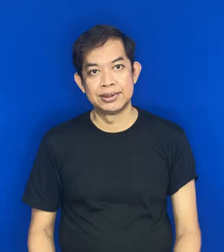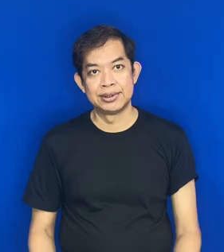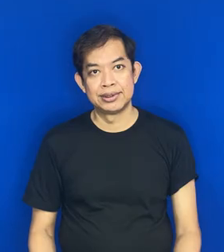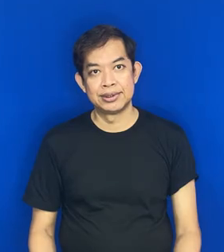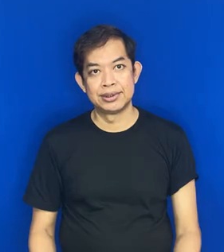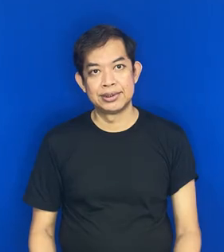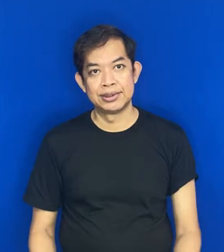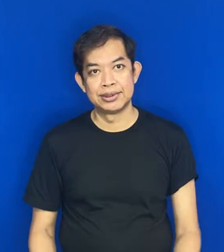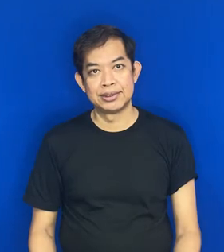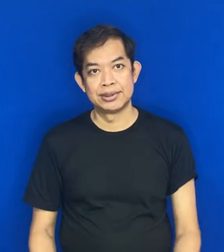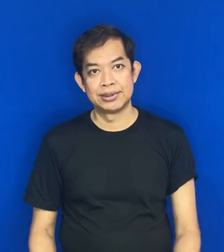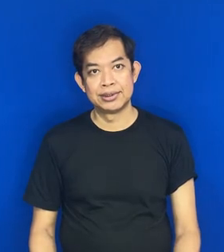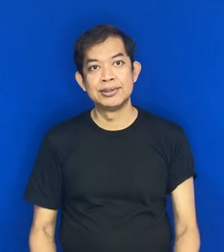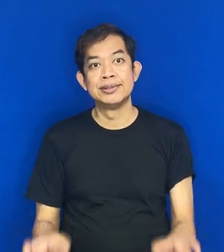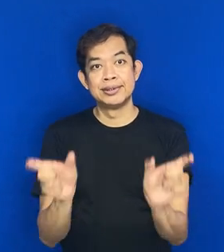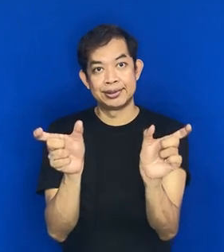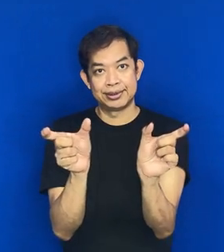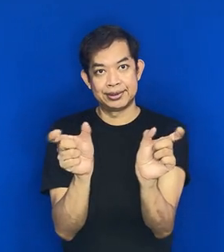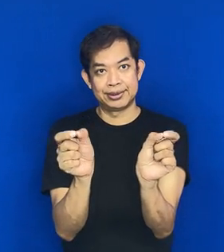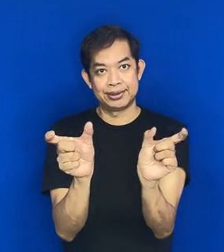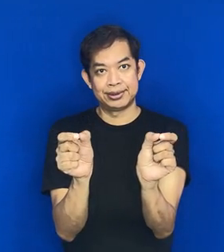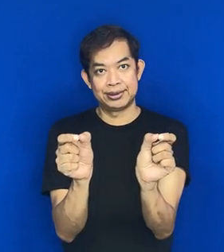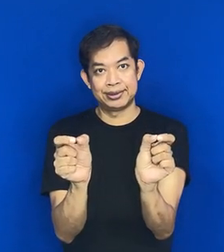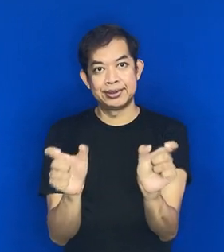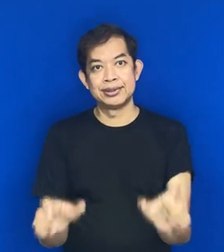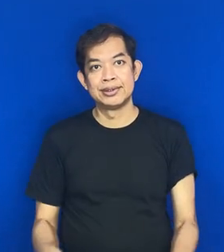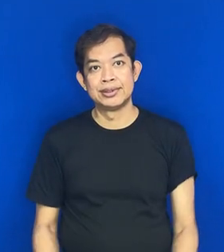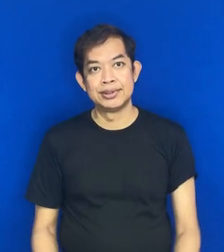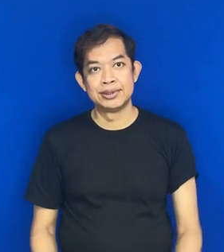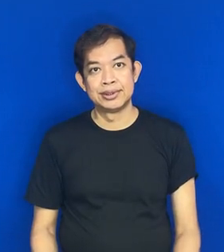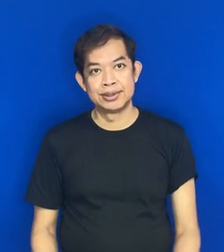crab